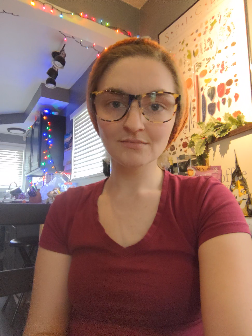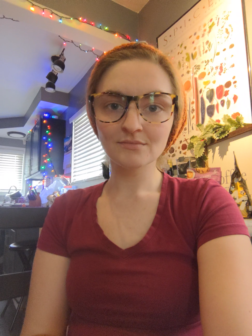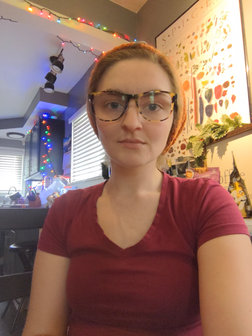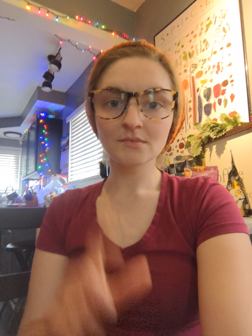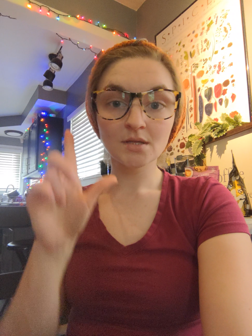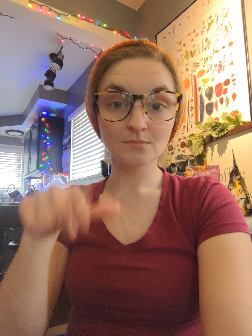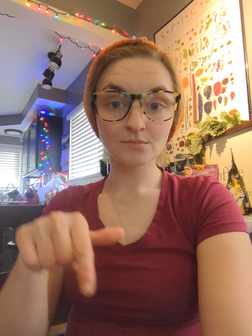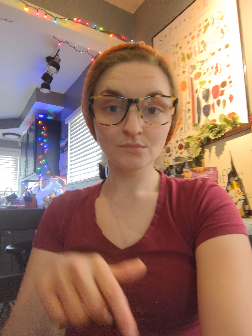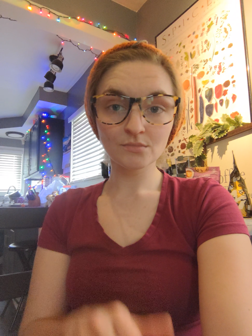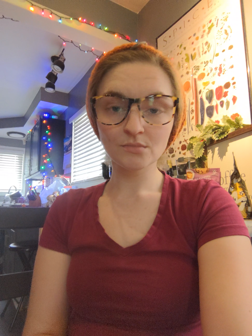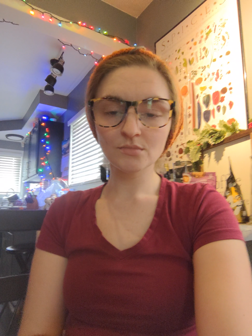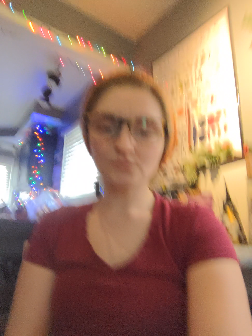later